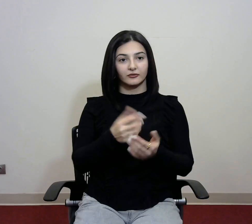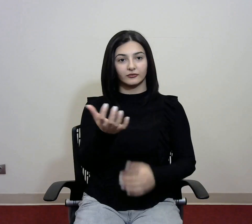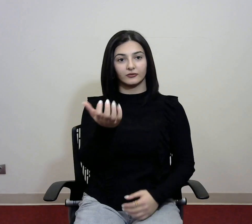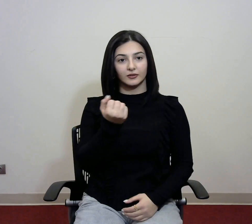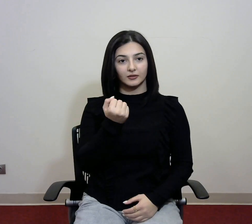almaq